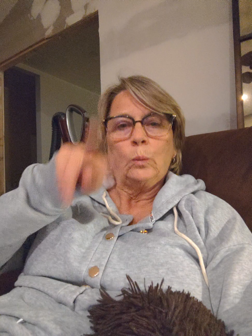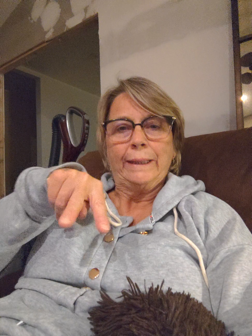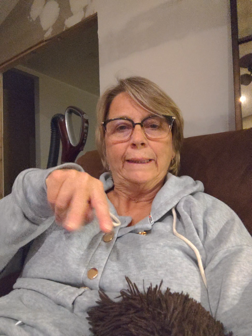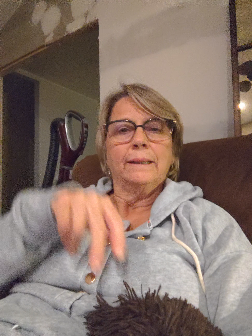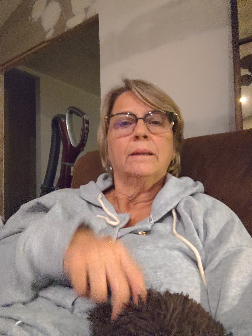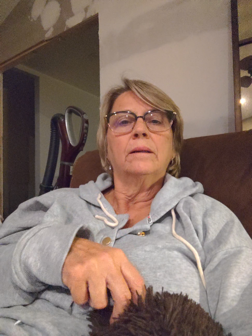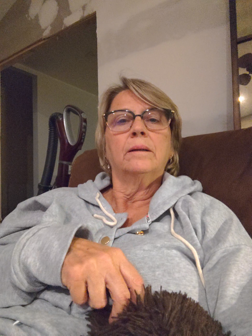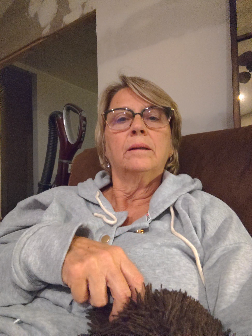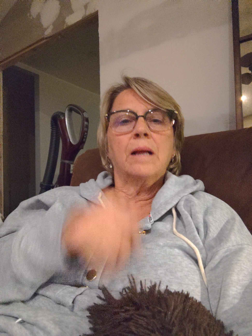read